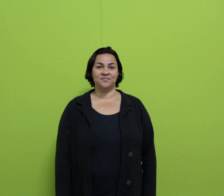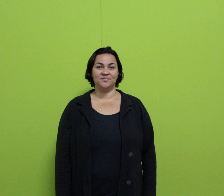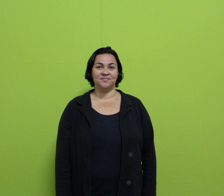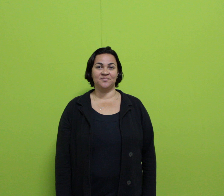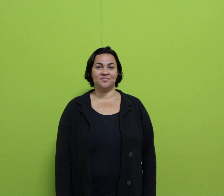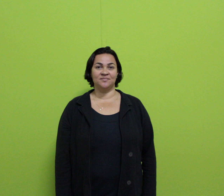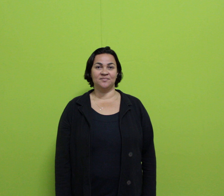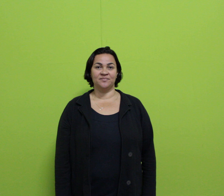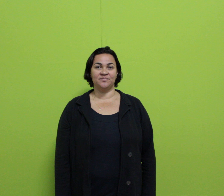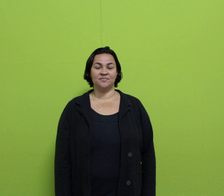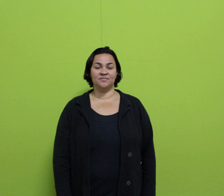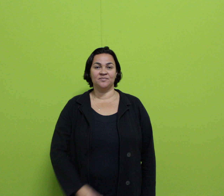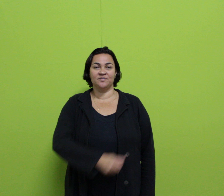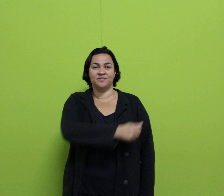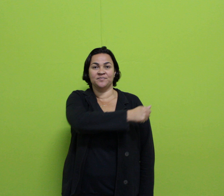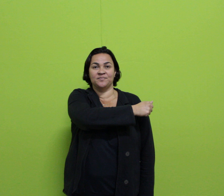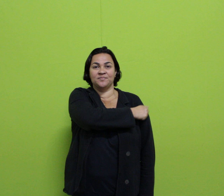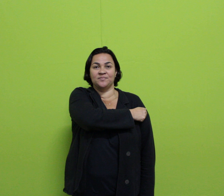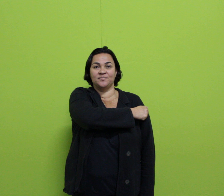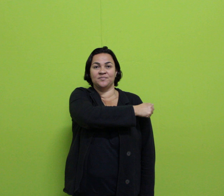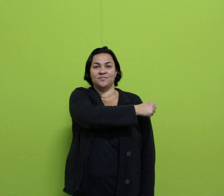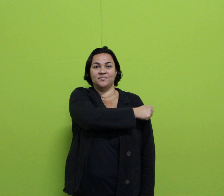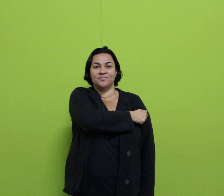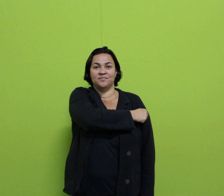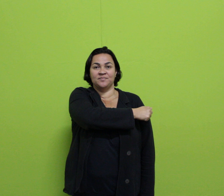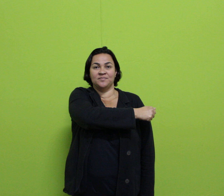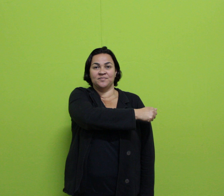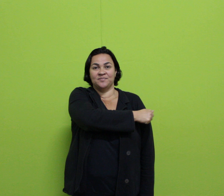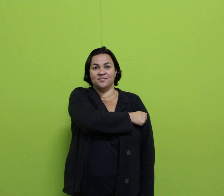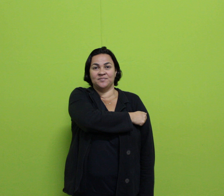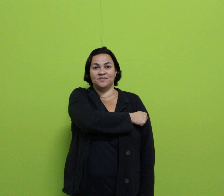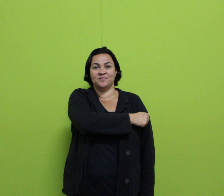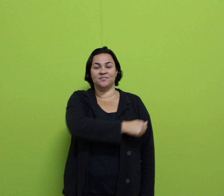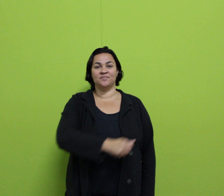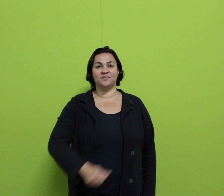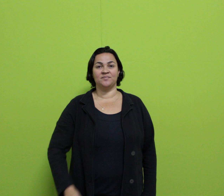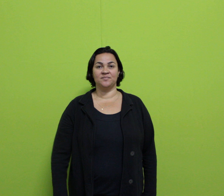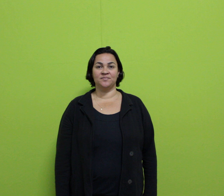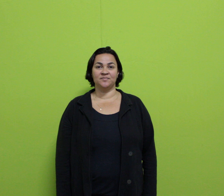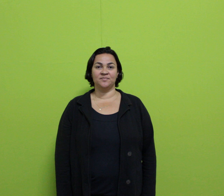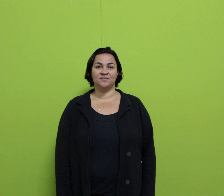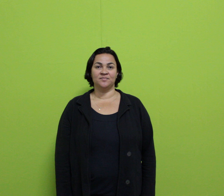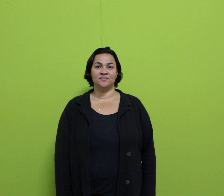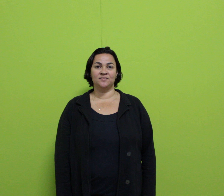aluno